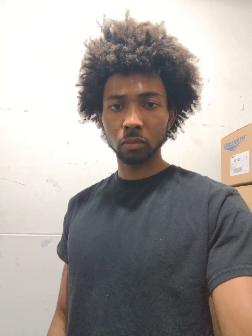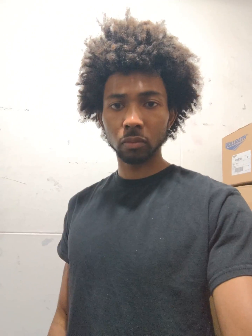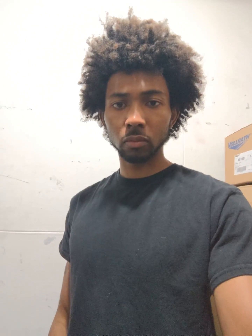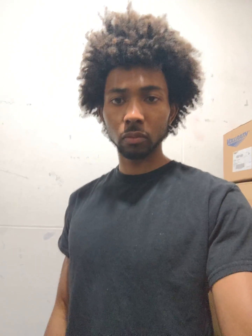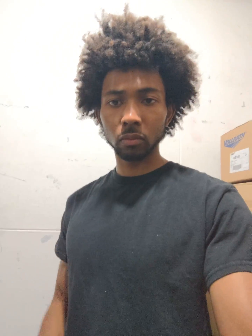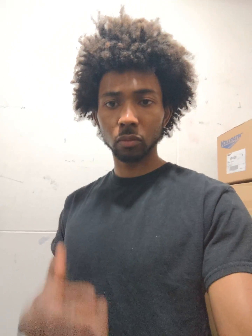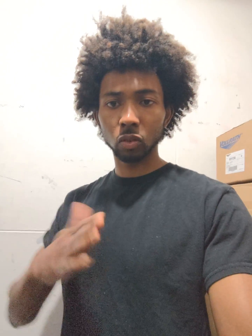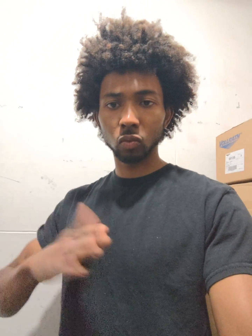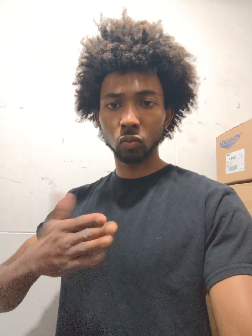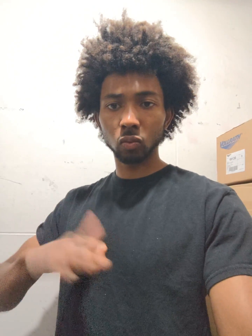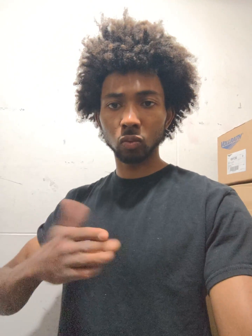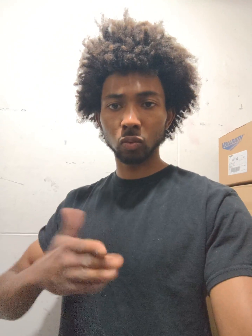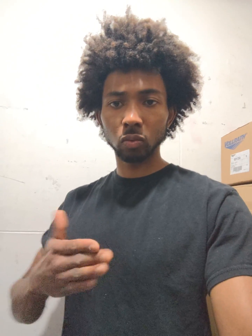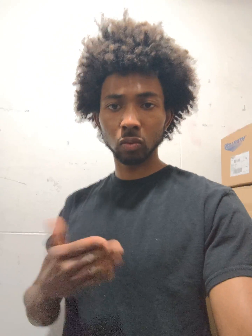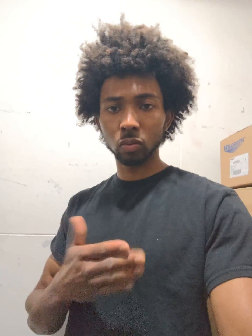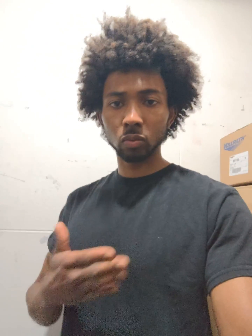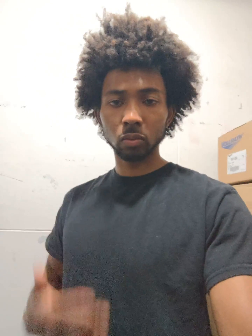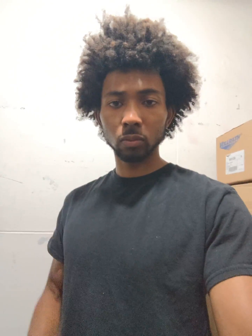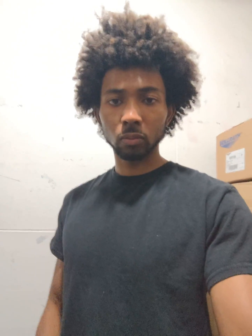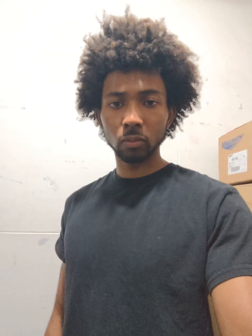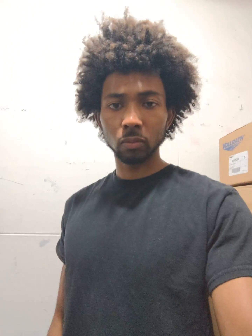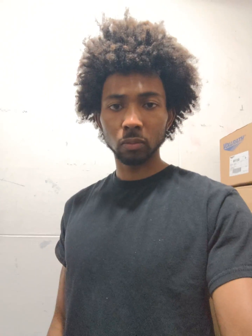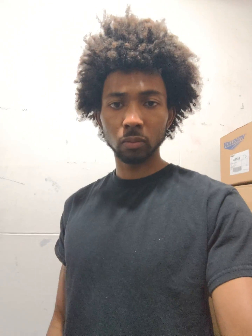cook